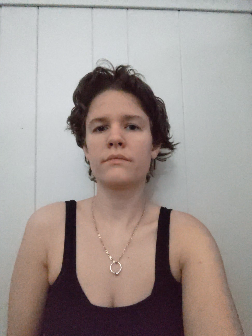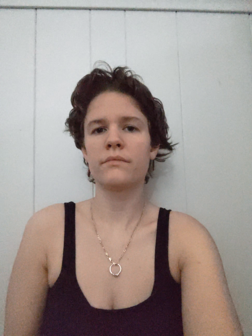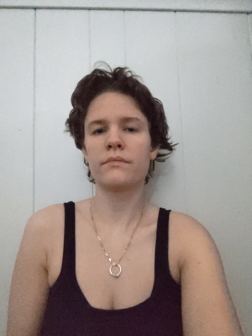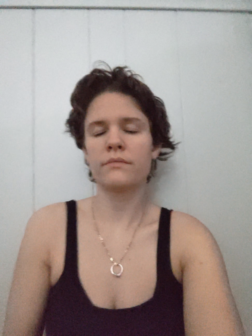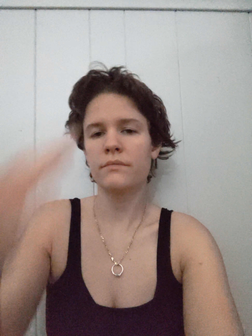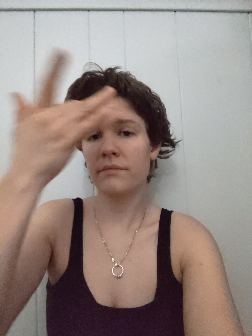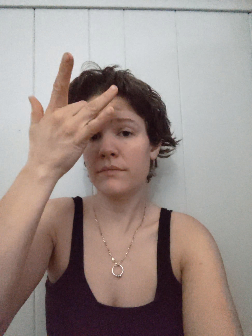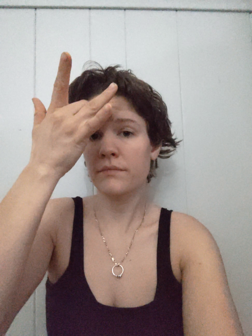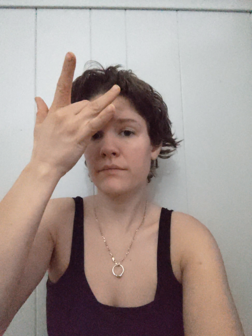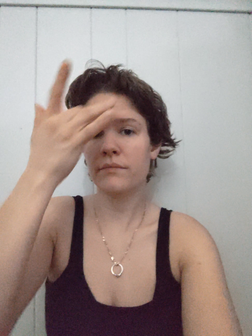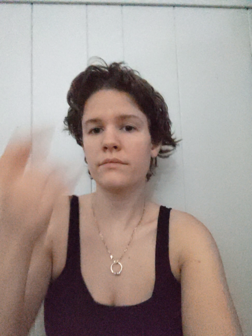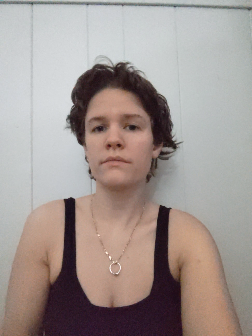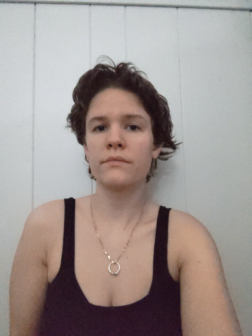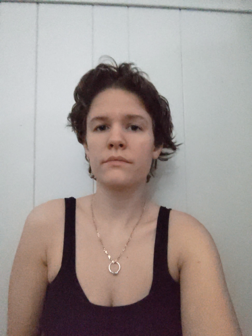sick